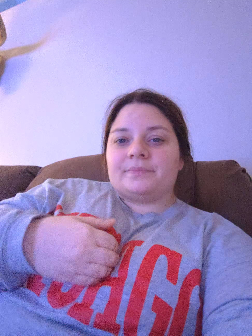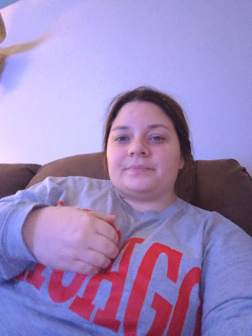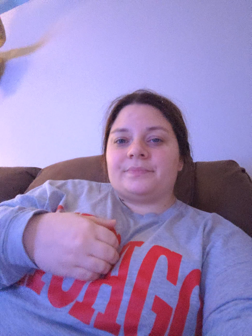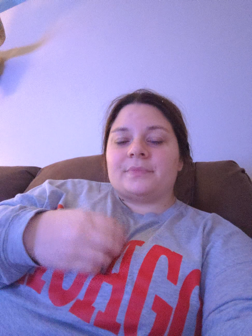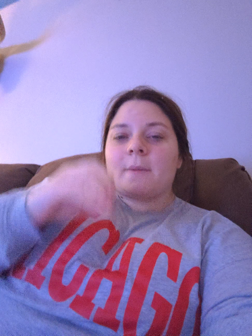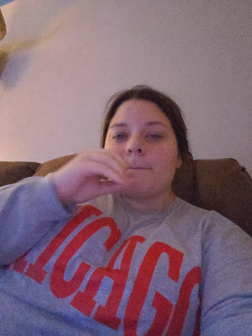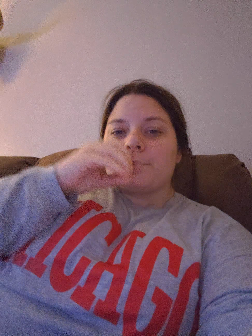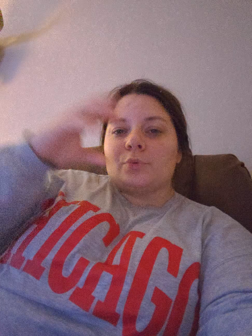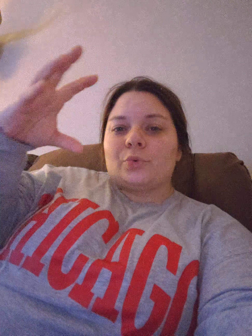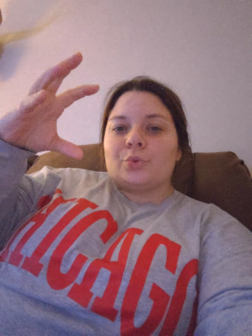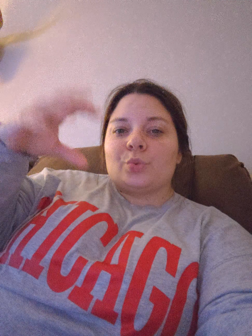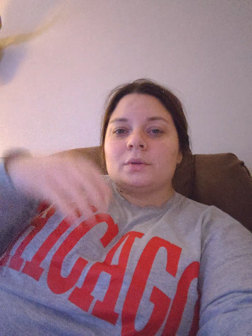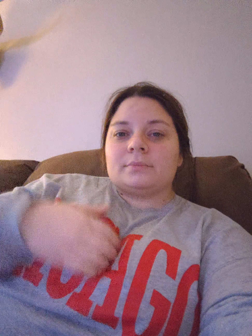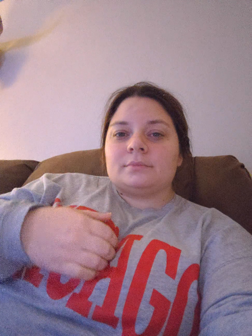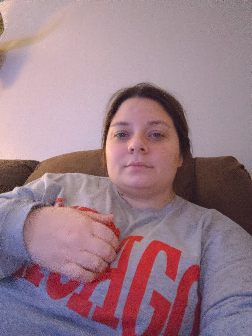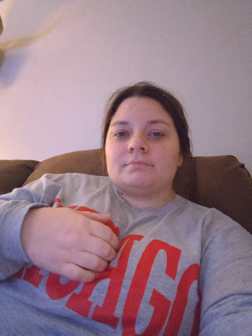balloon